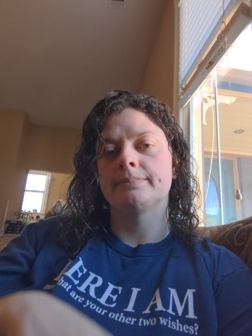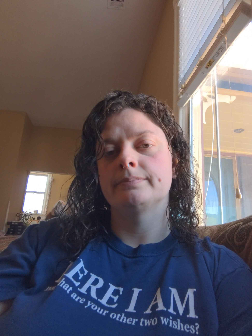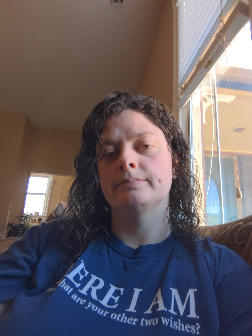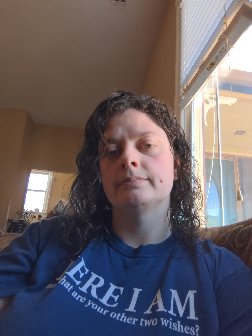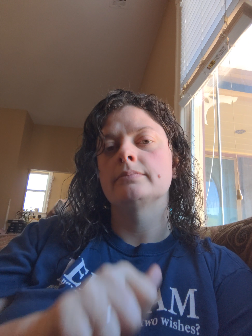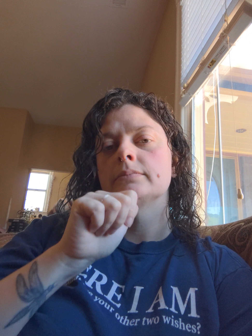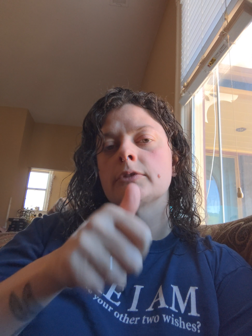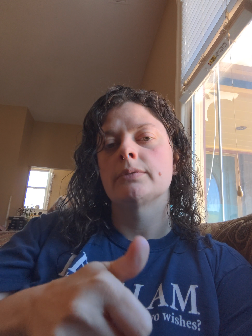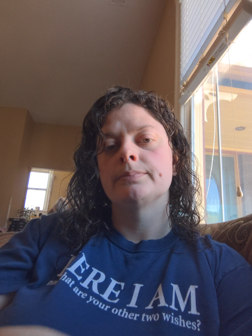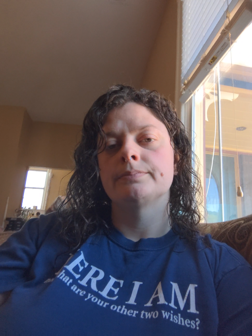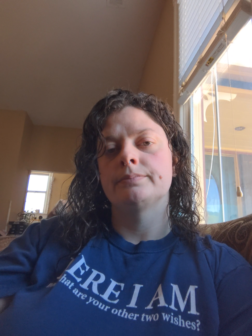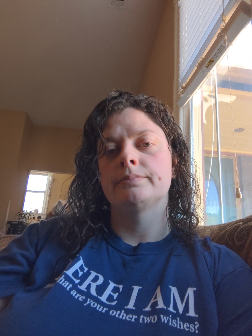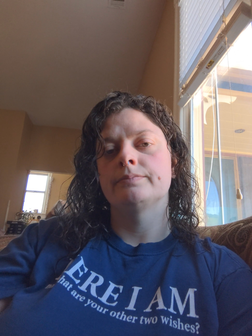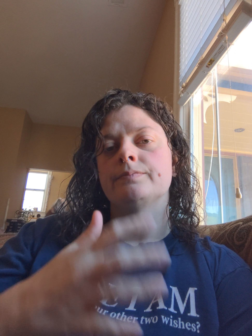not